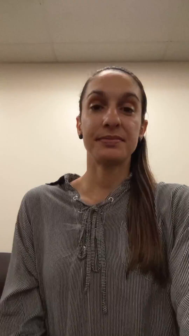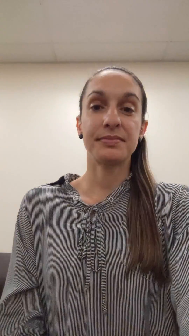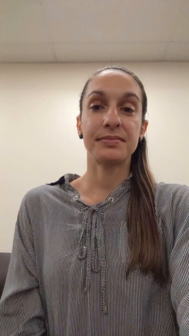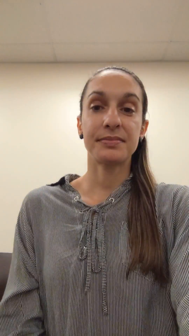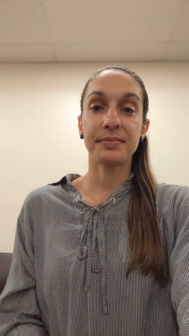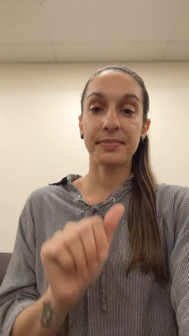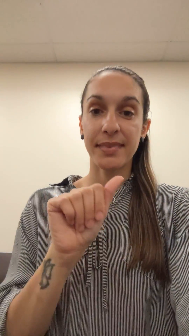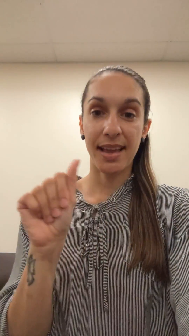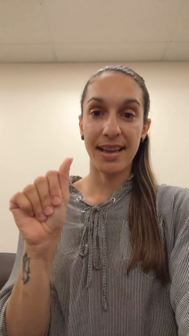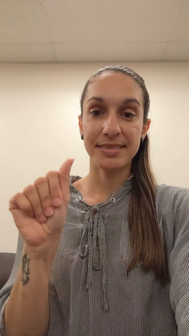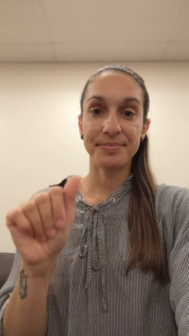a